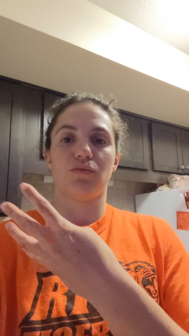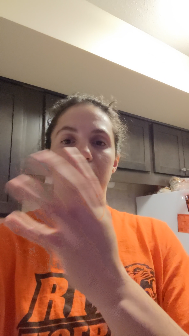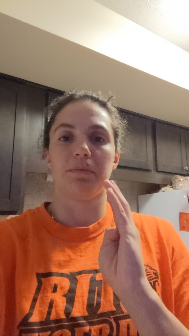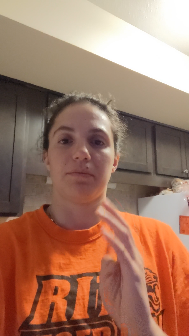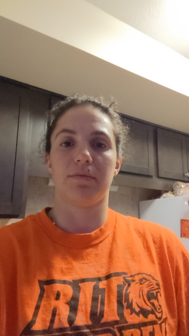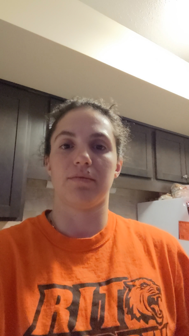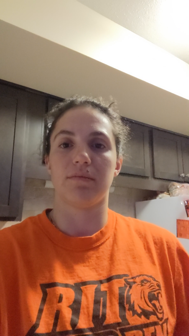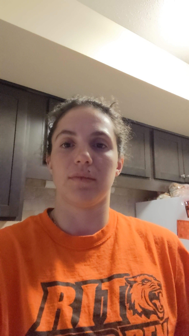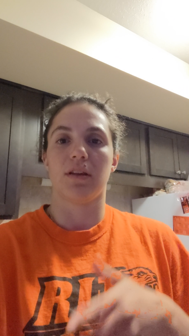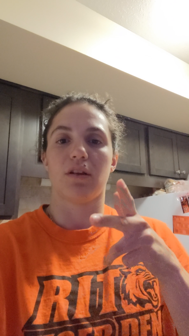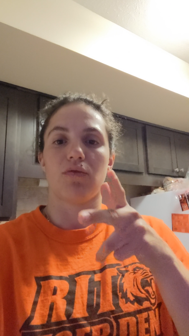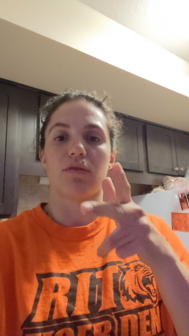garage